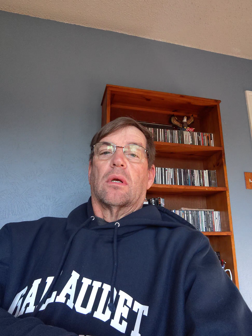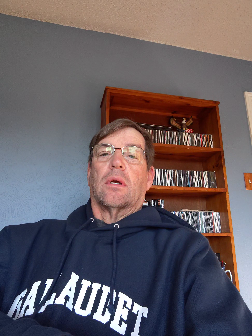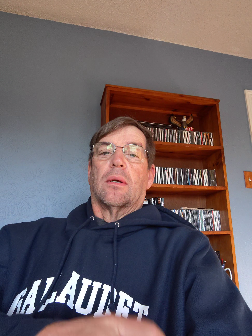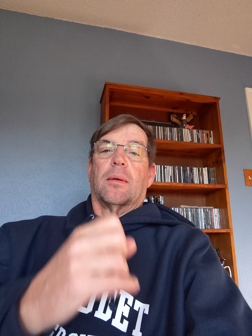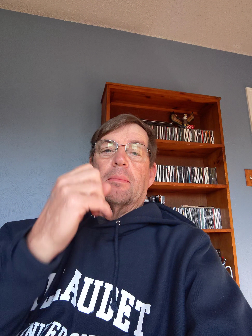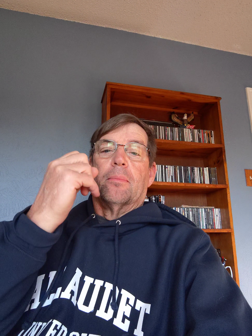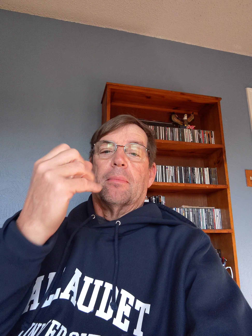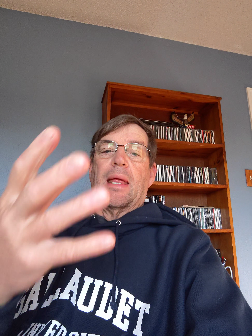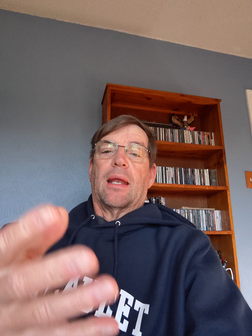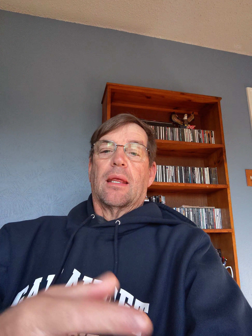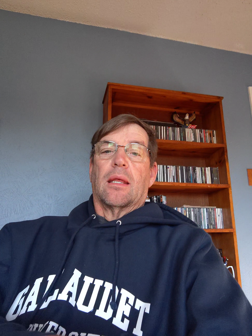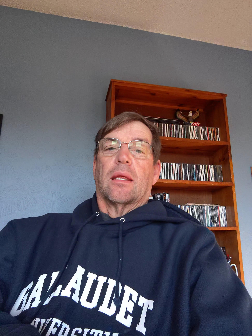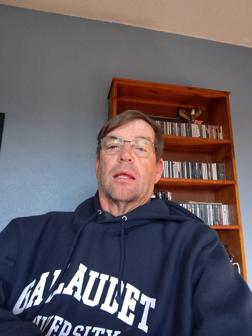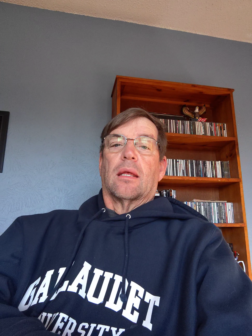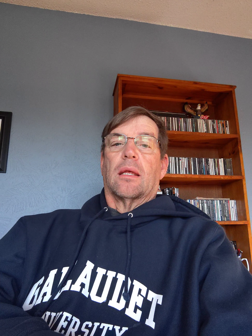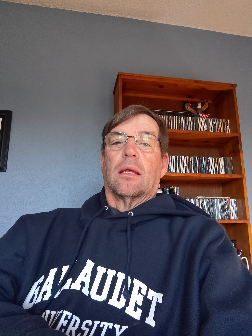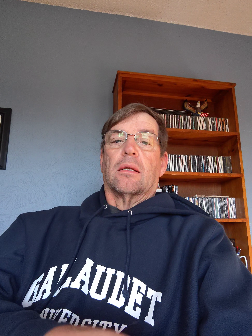many